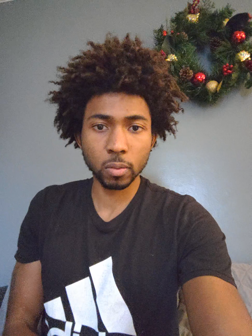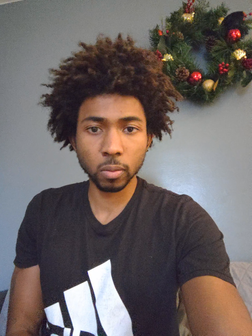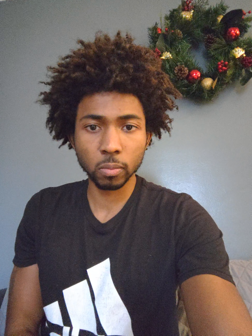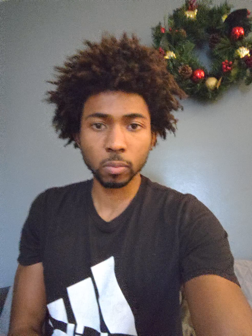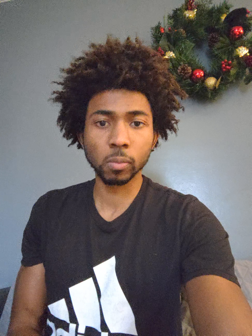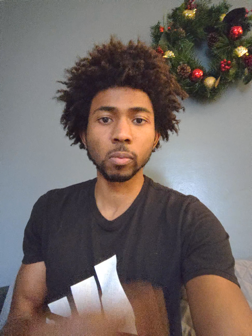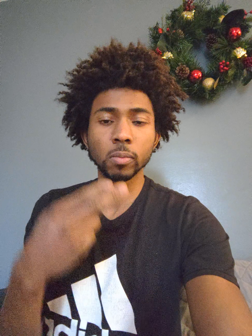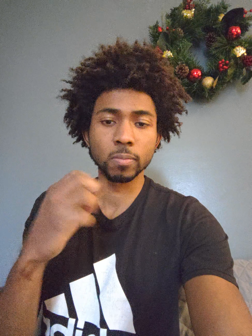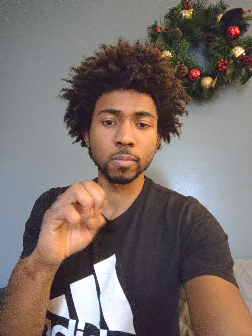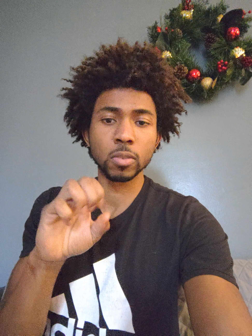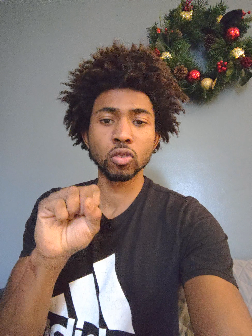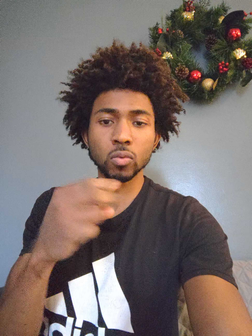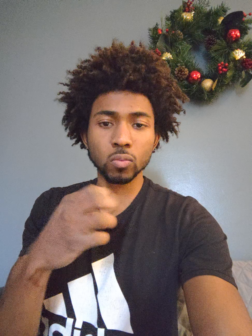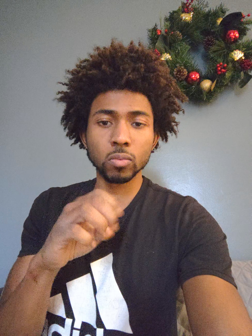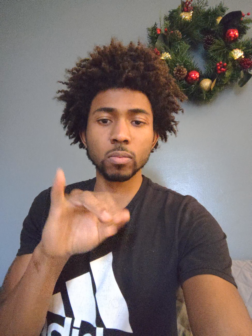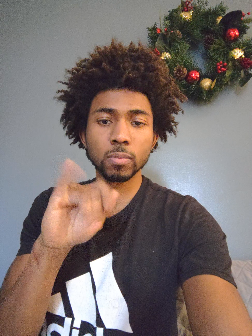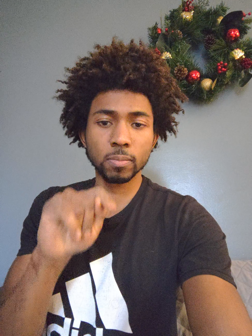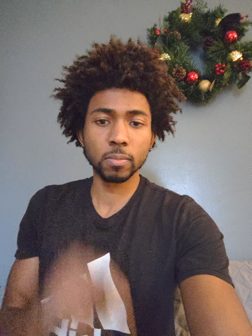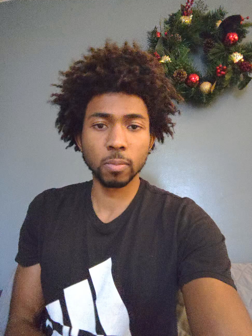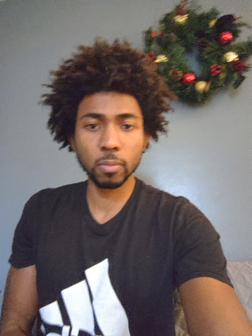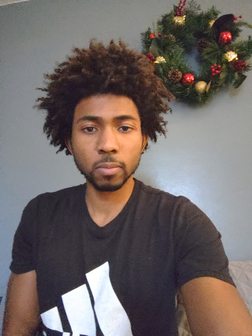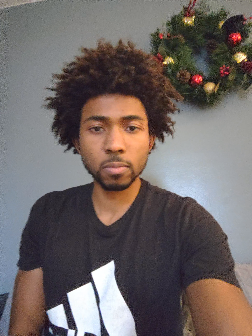he/she/it